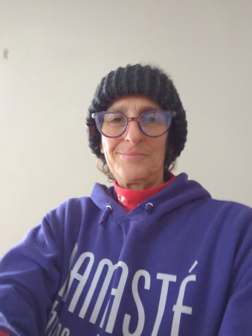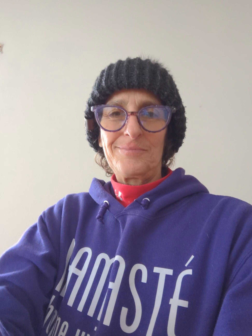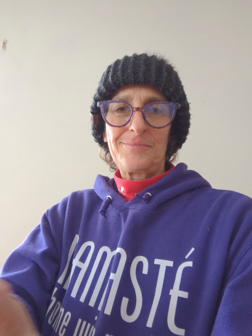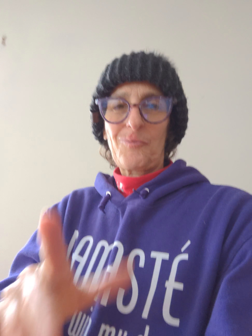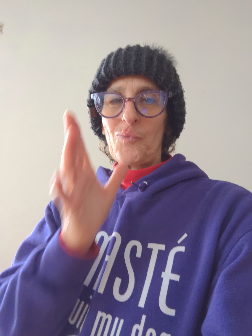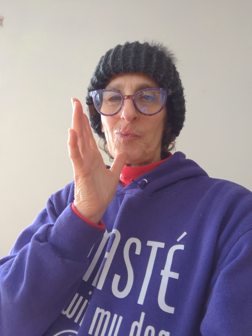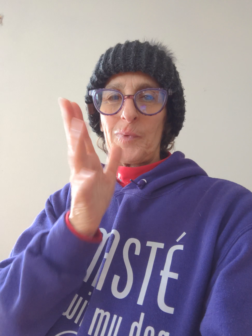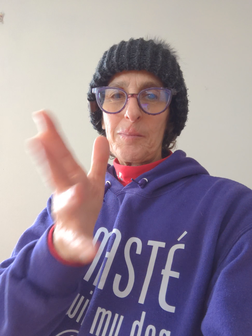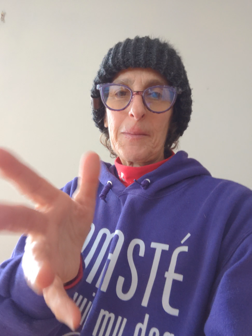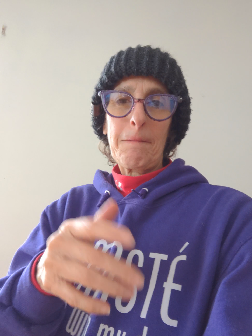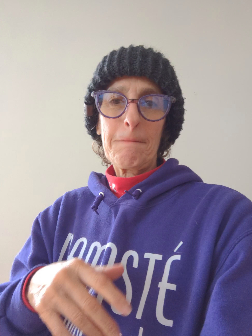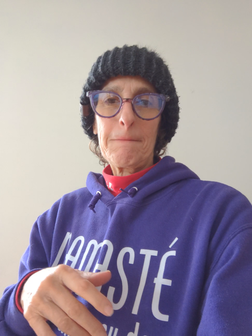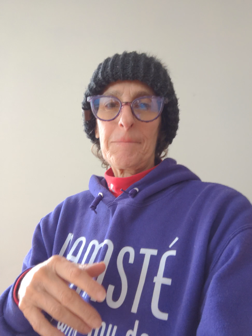grandma